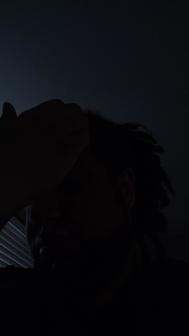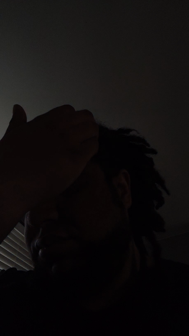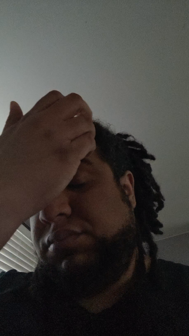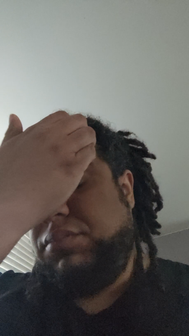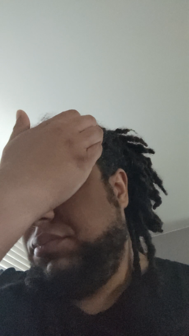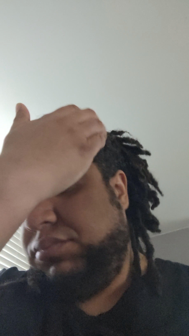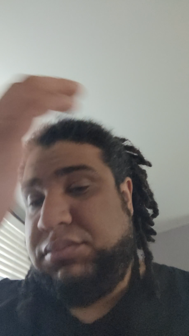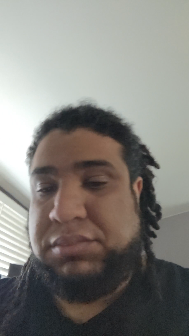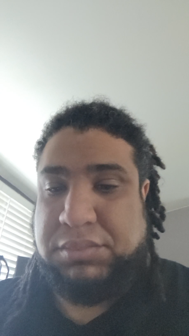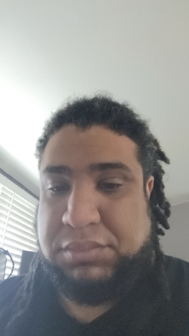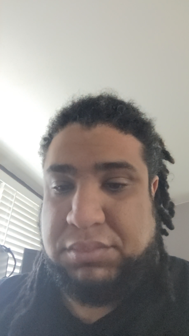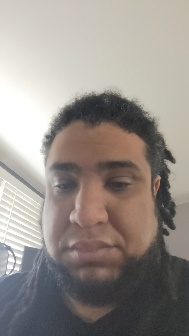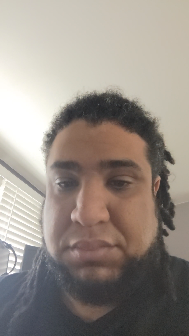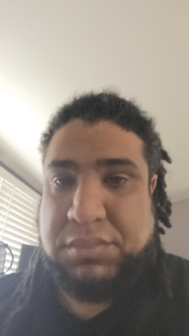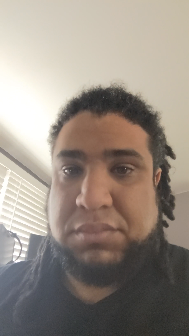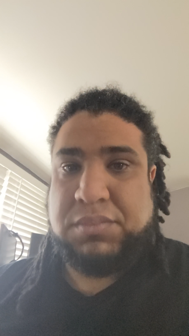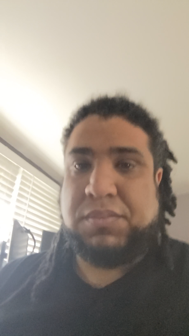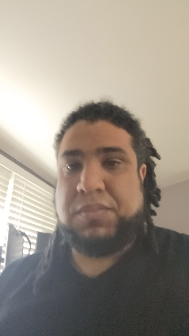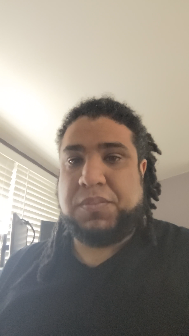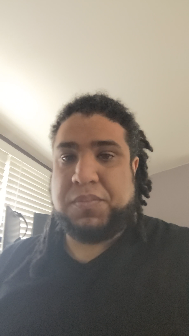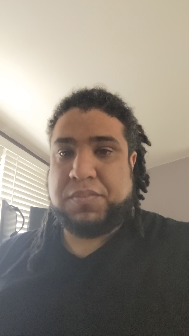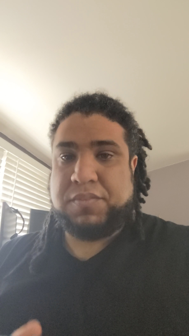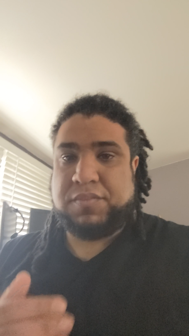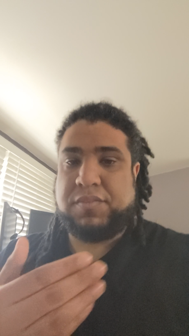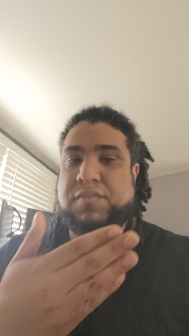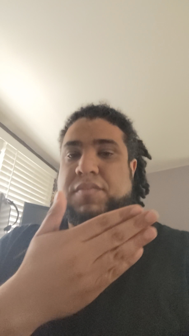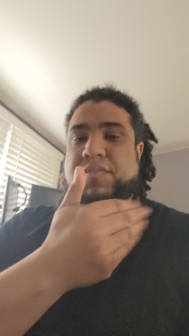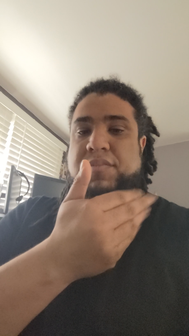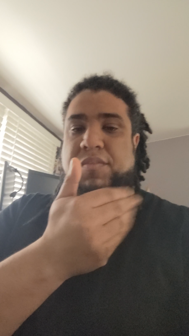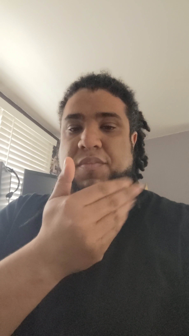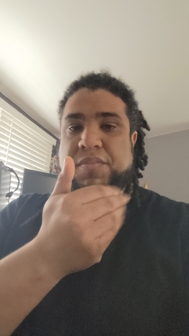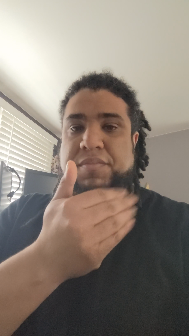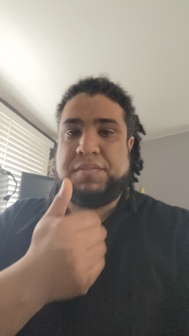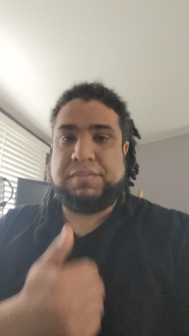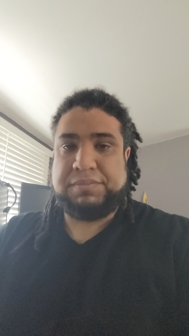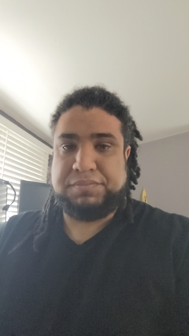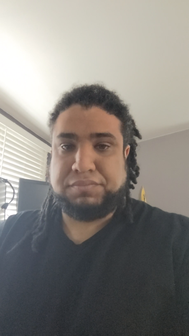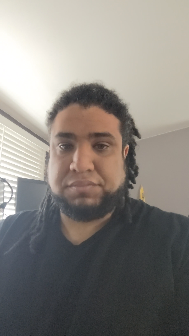butterfly